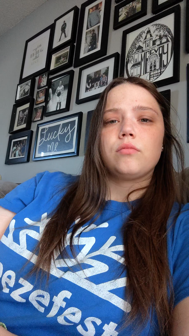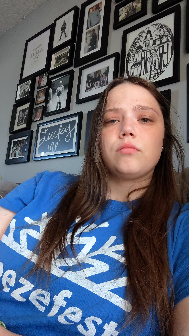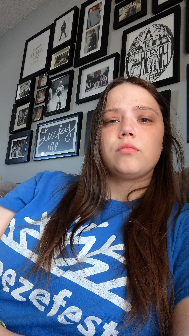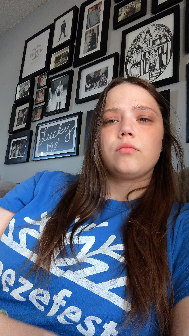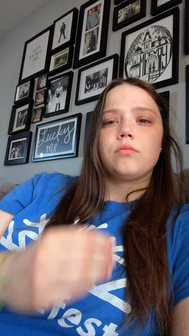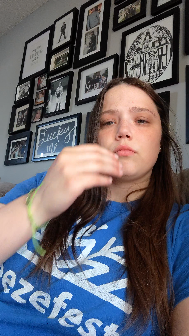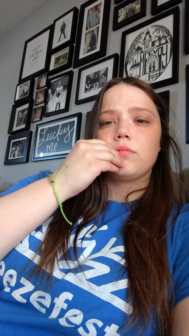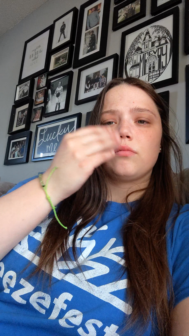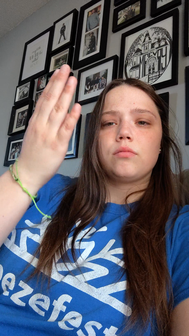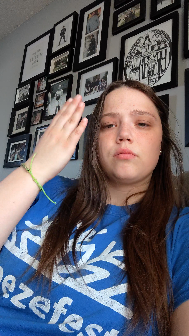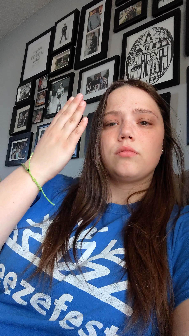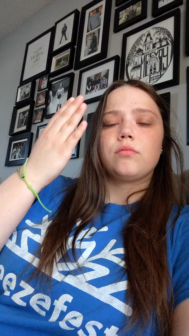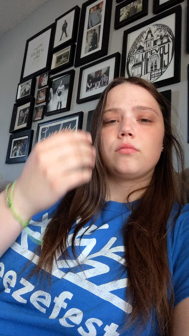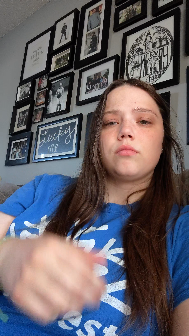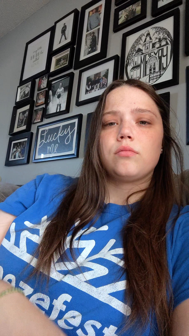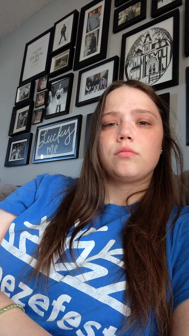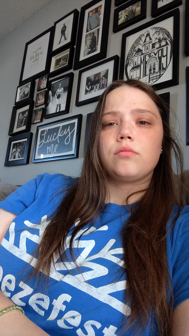breakfast